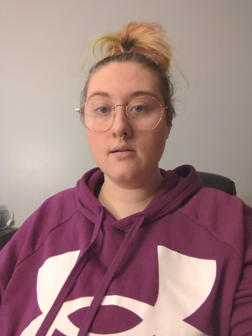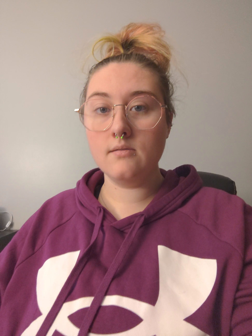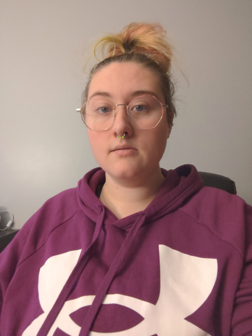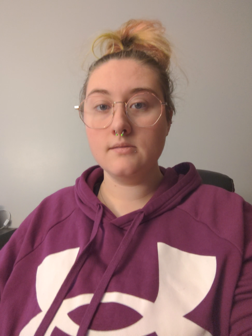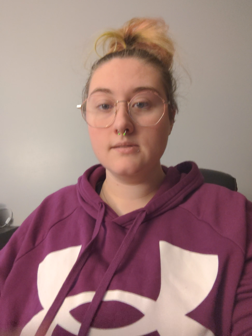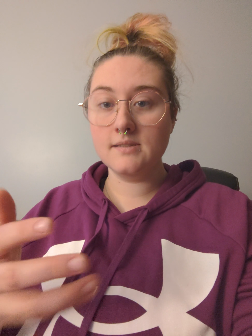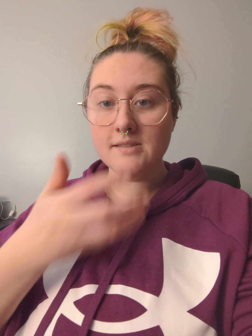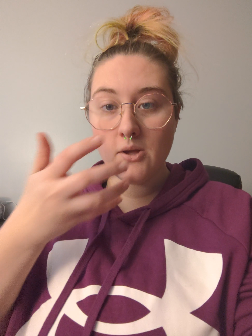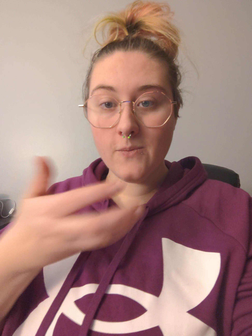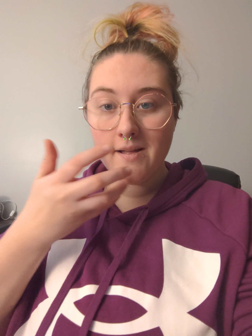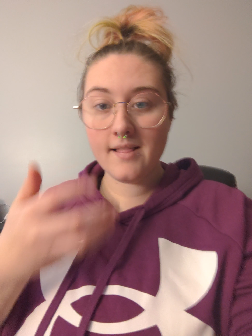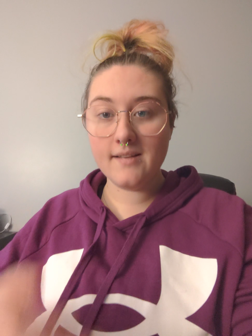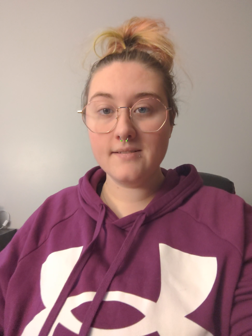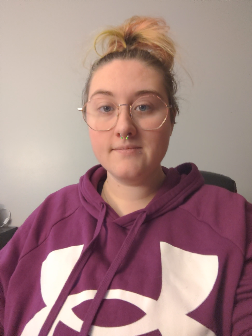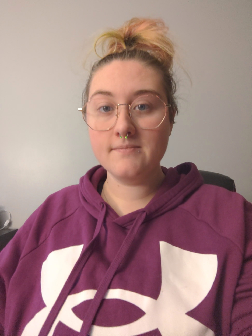cereal